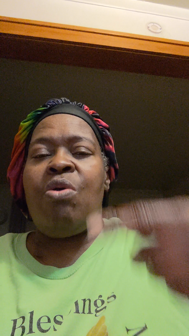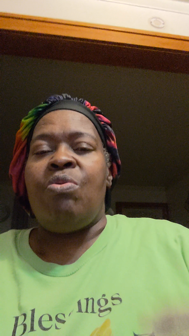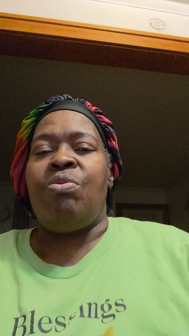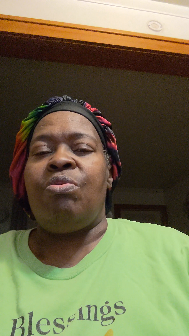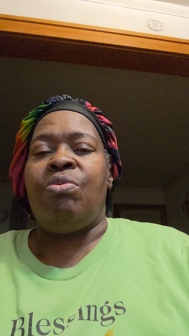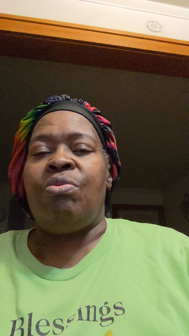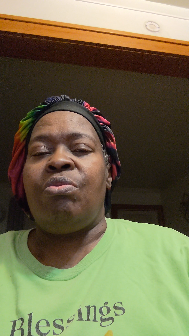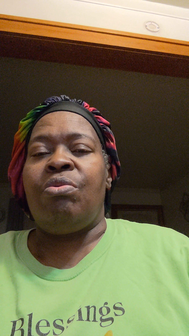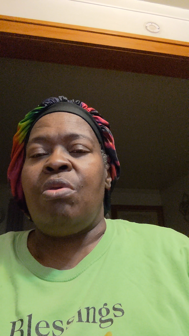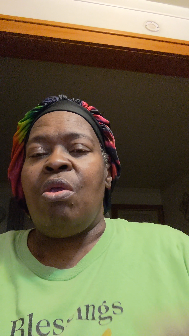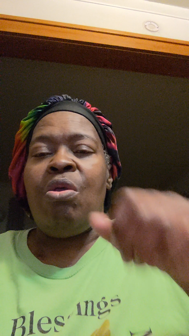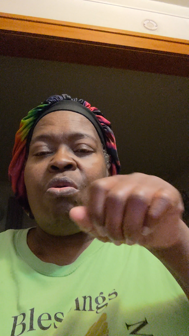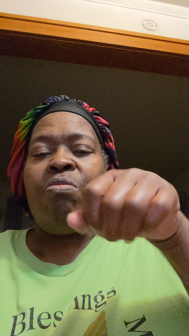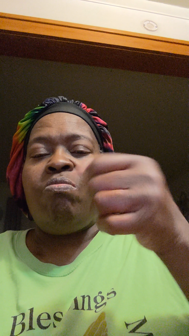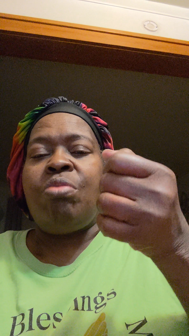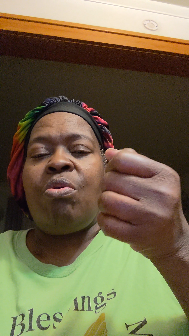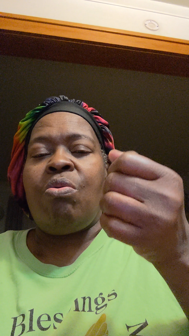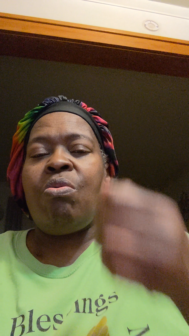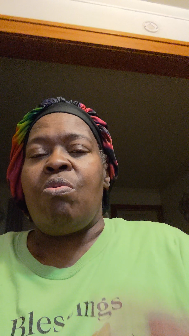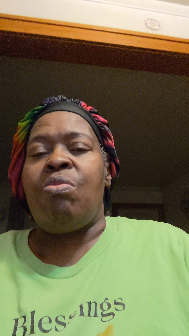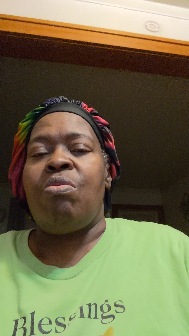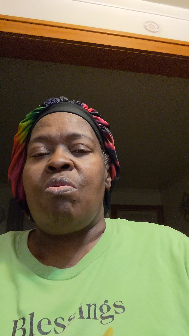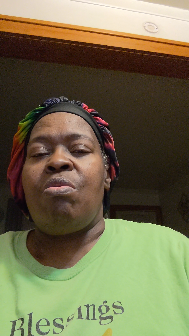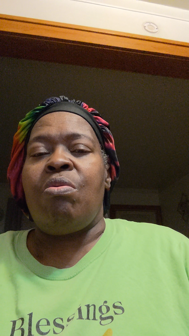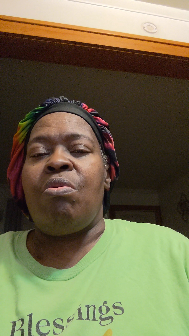broken